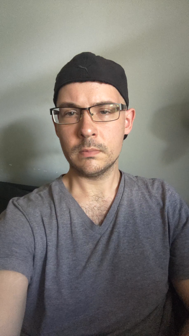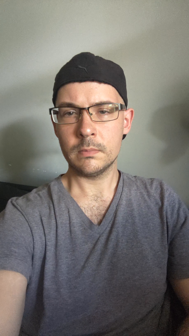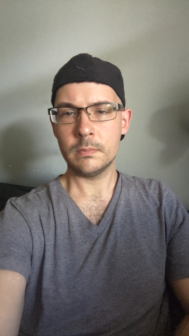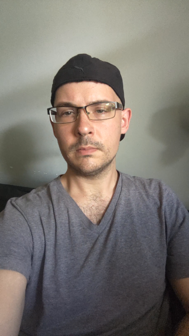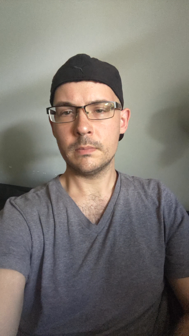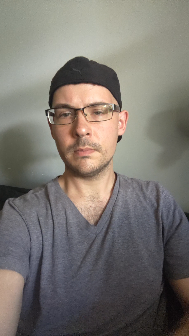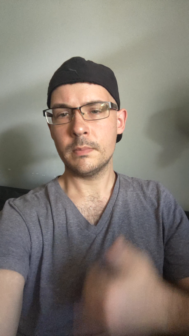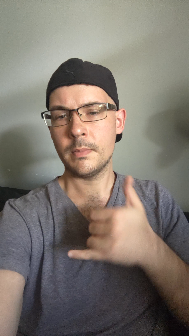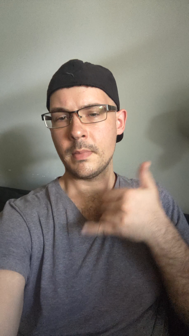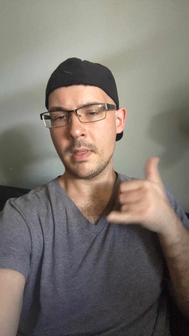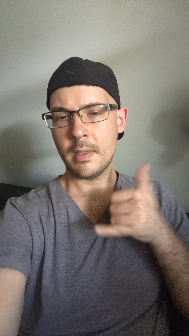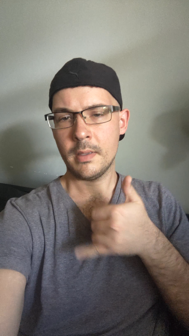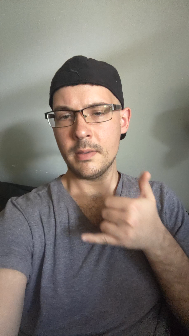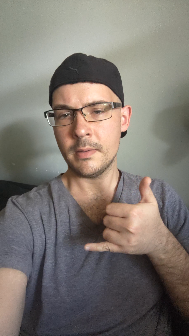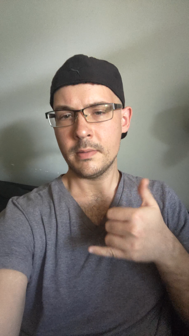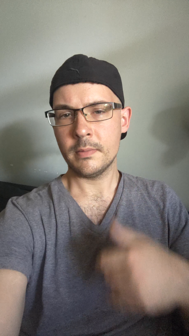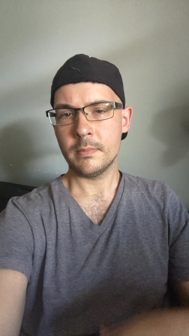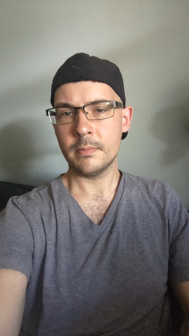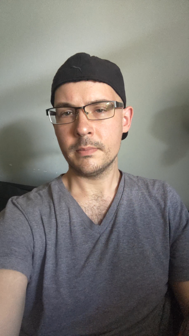play